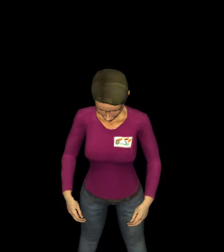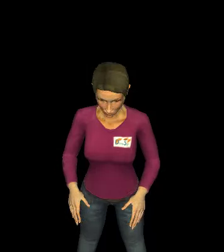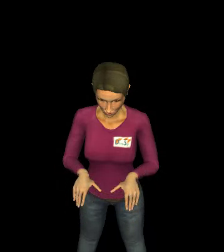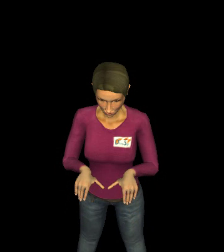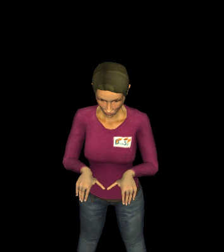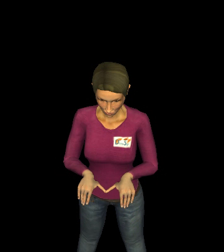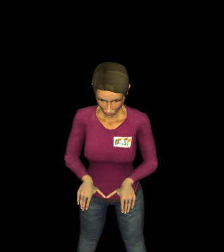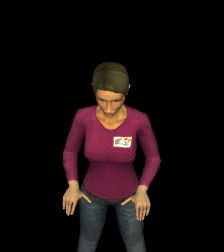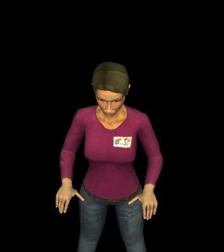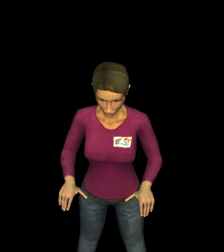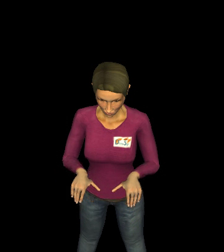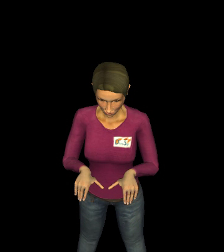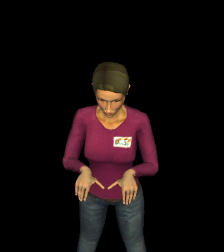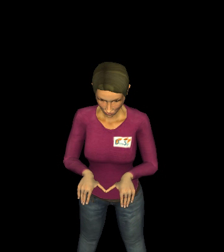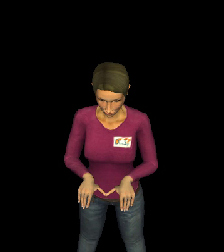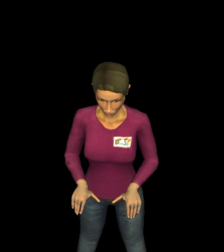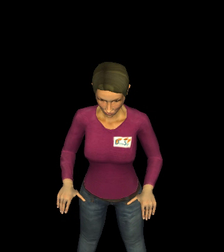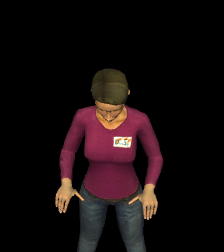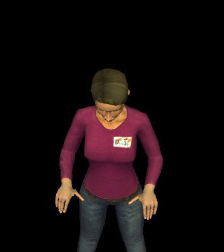ببطء